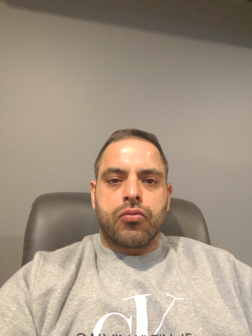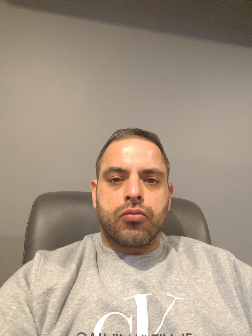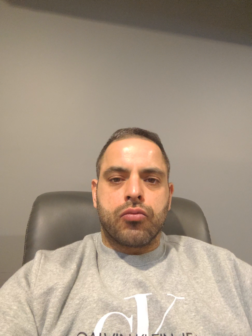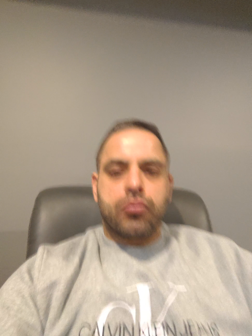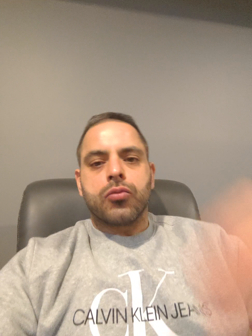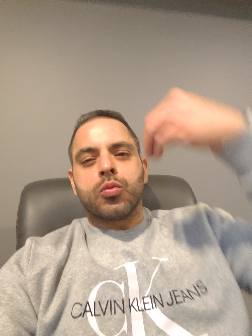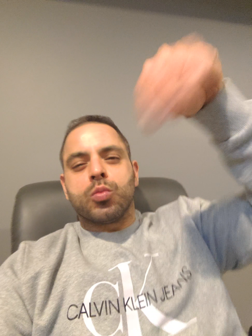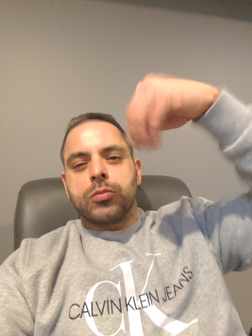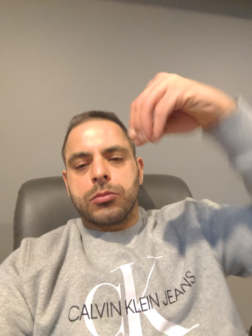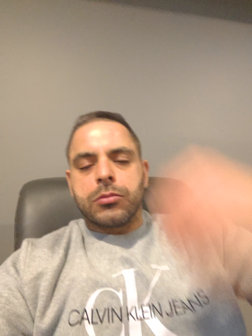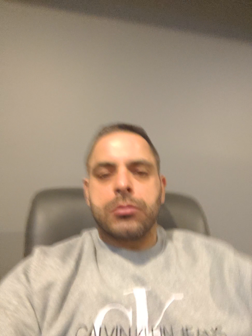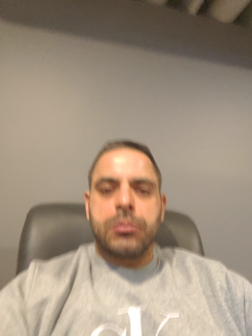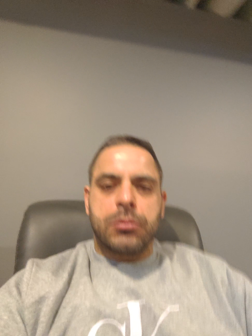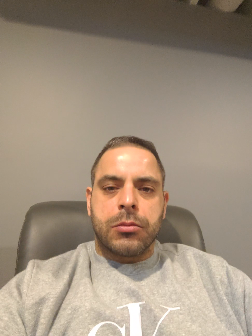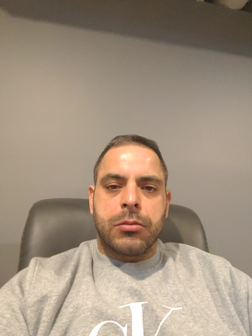store